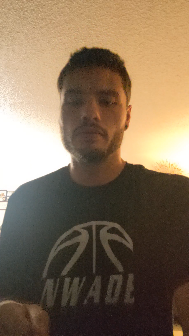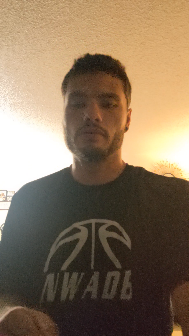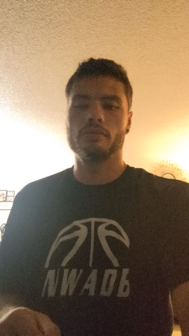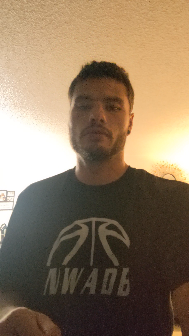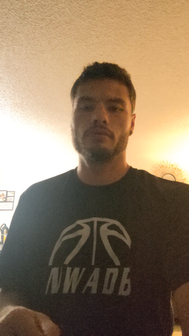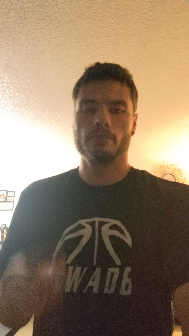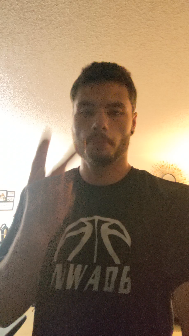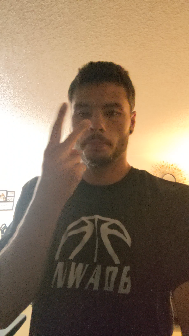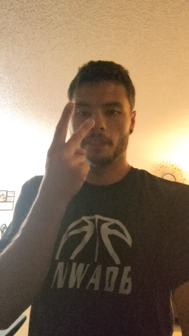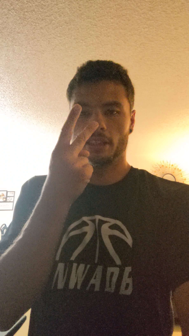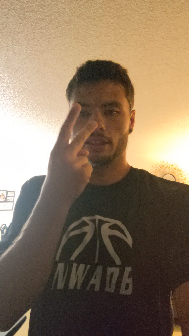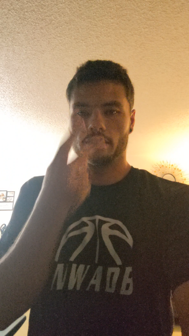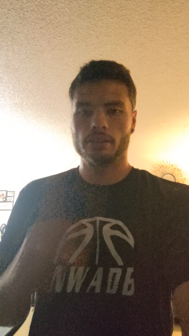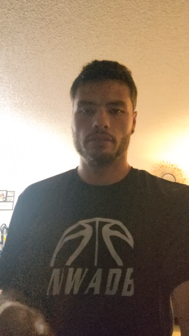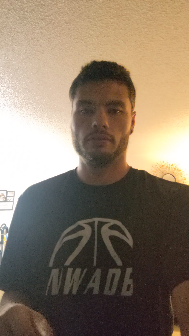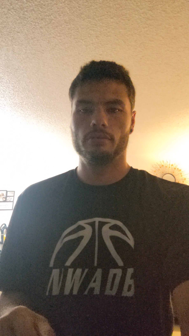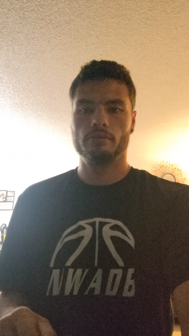penis